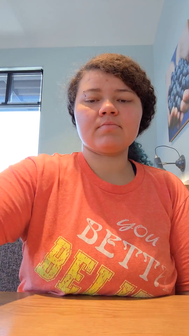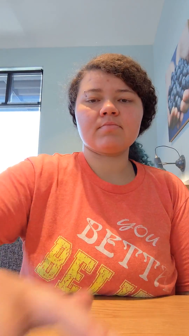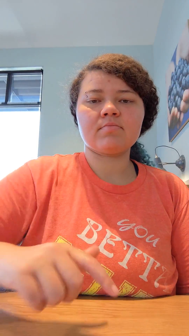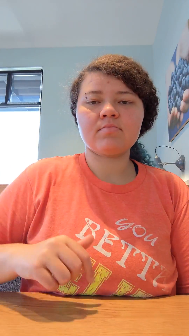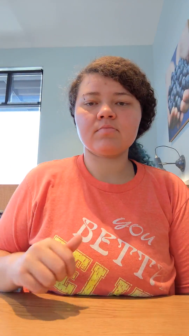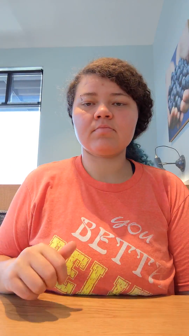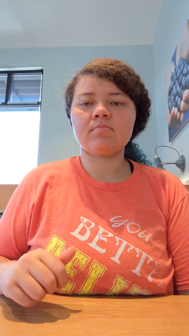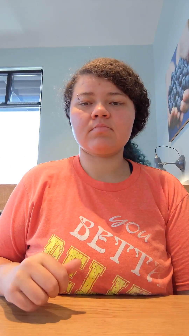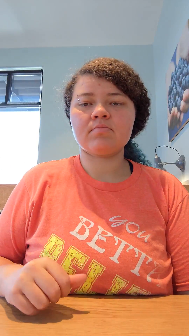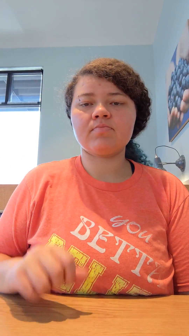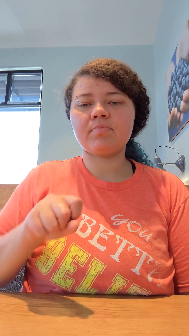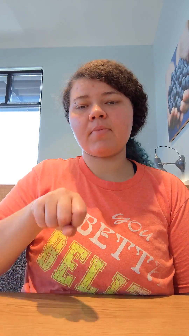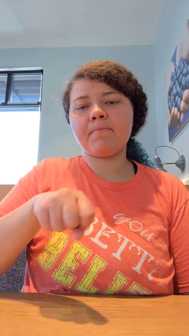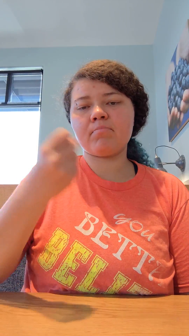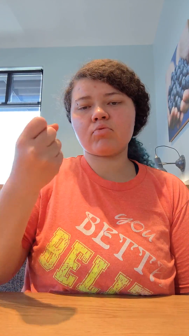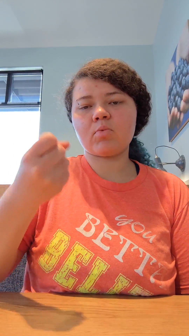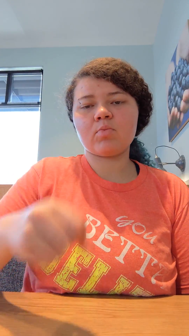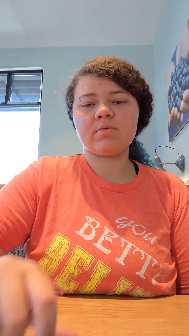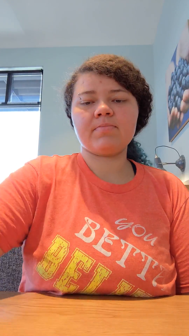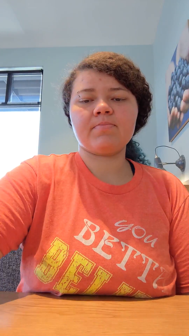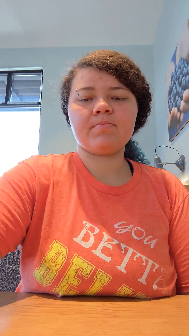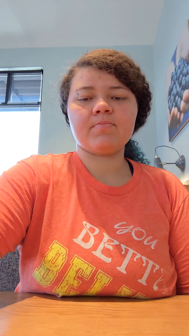broken